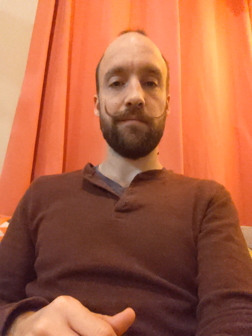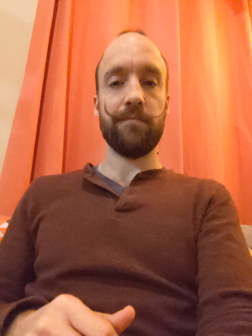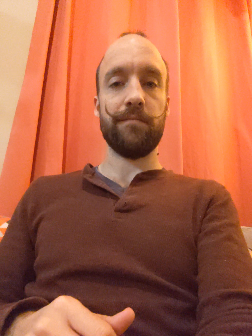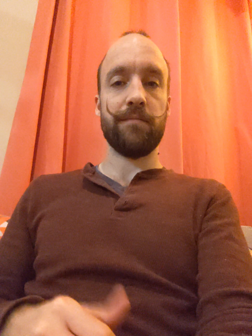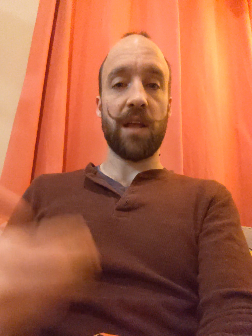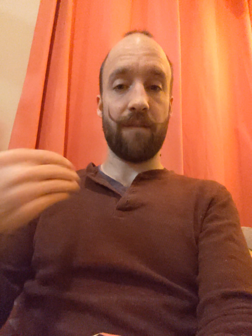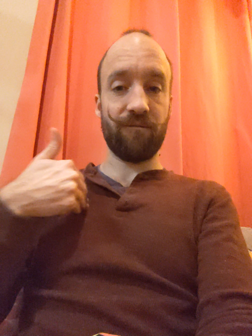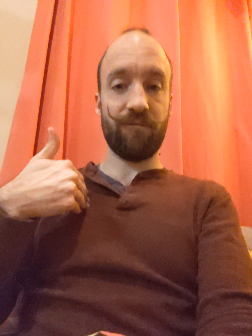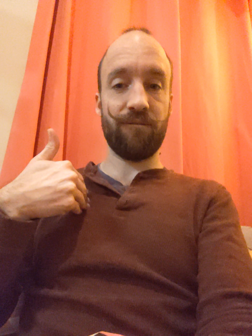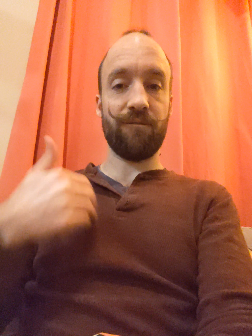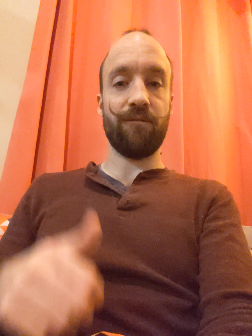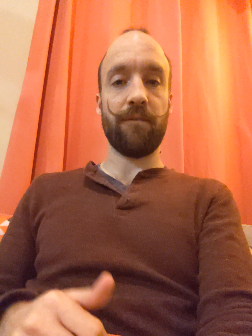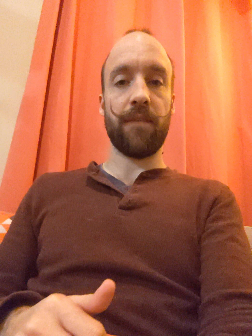have